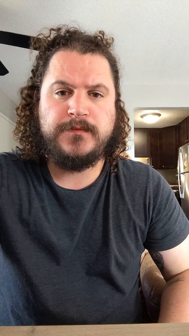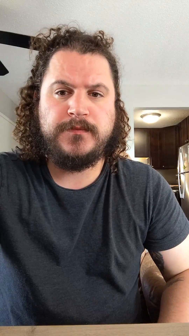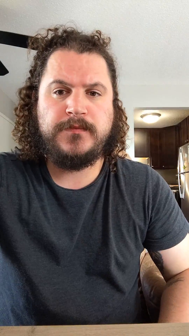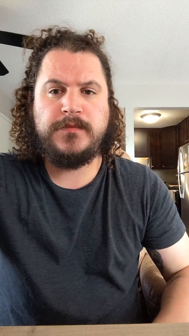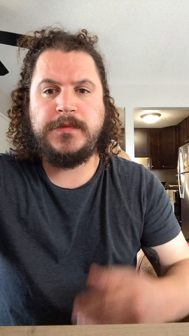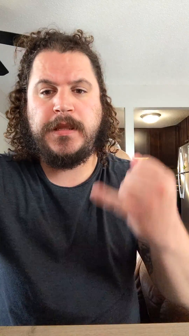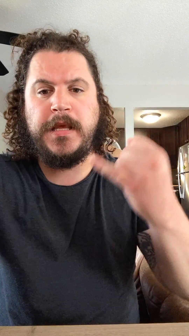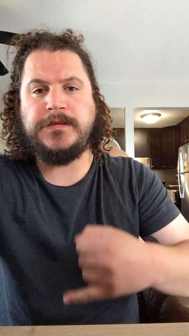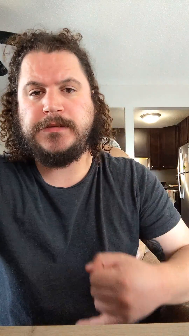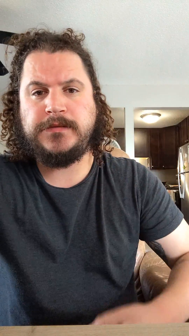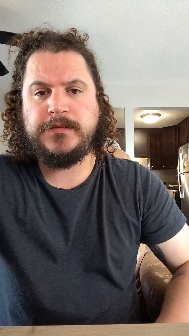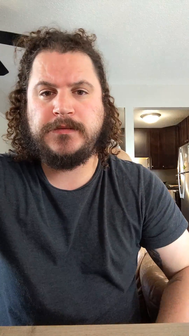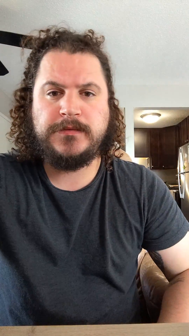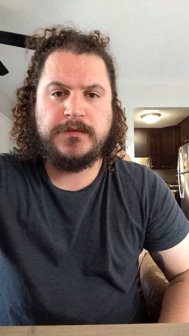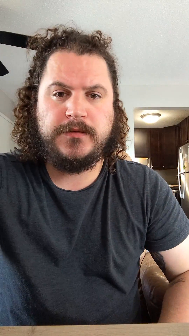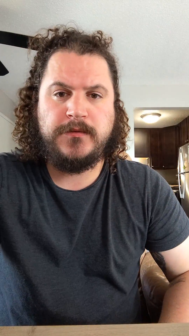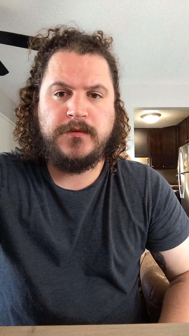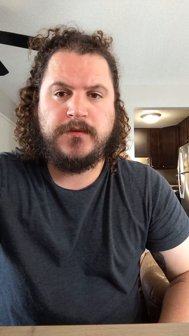last